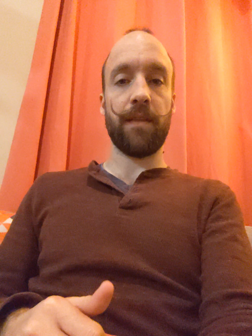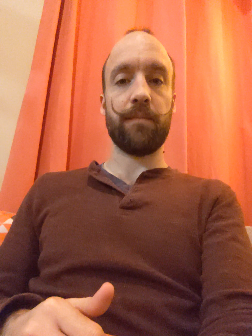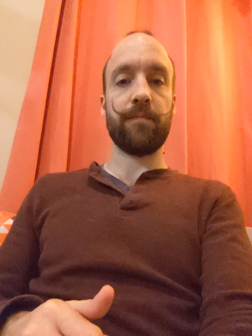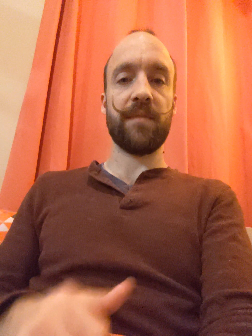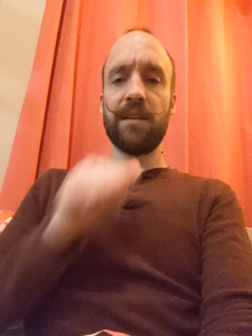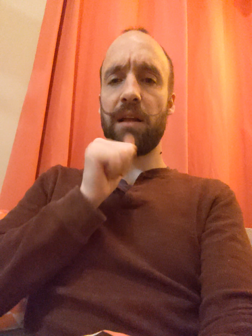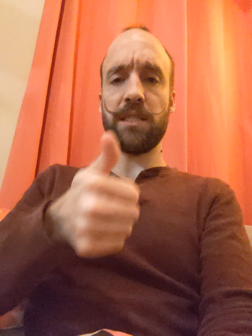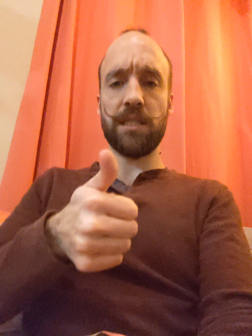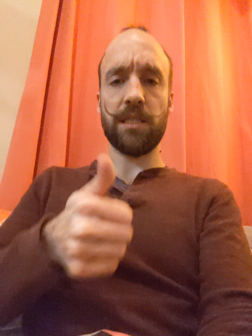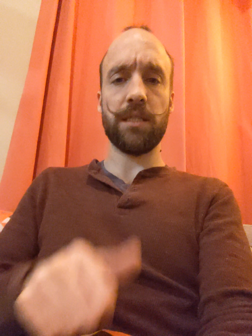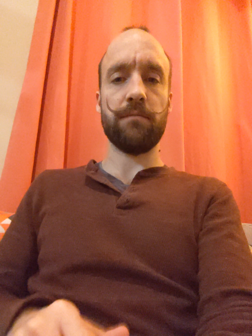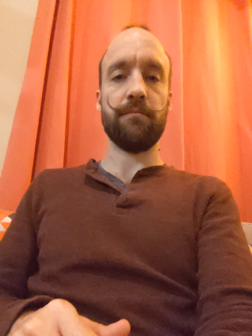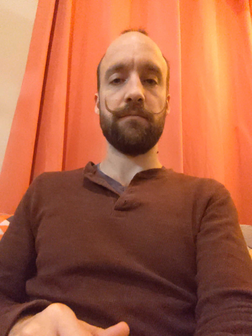not